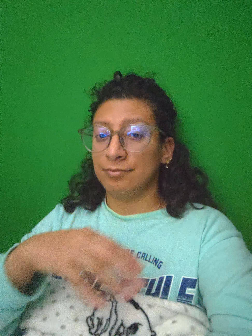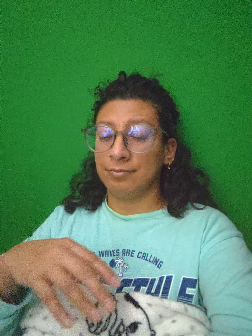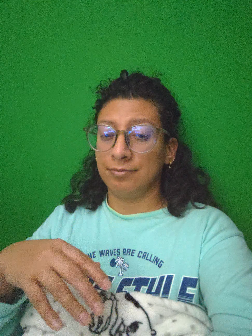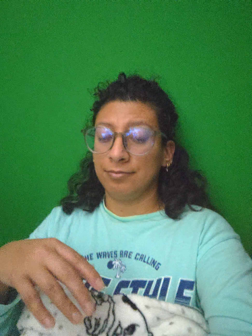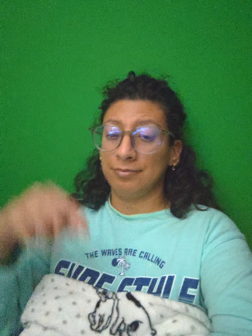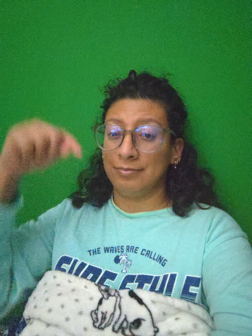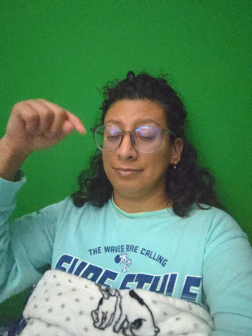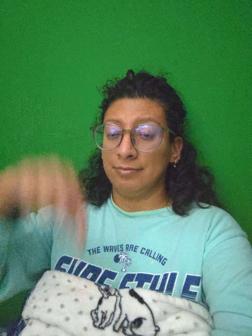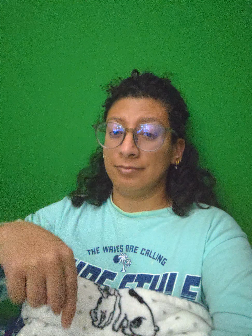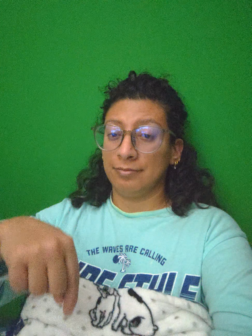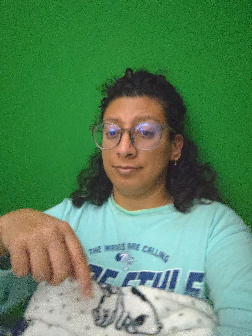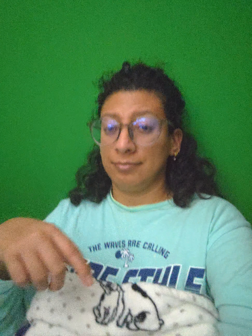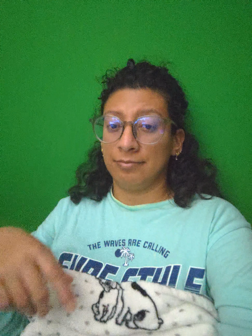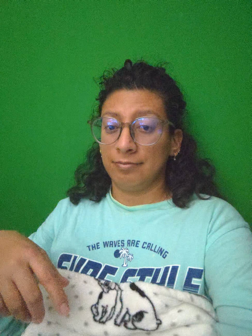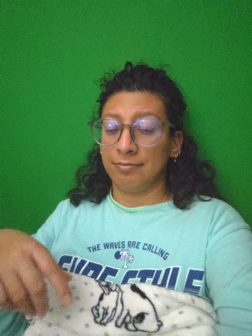down